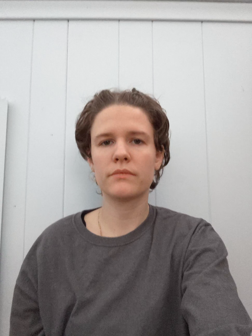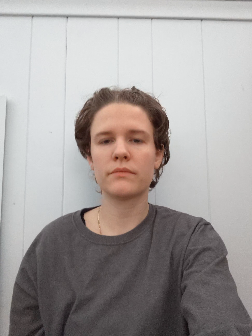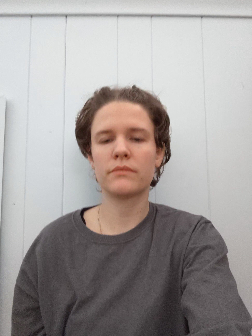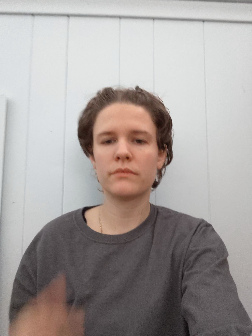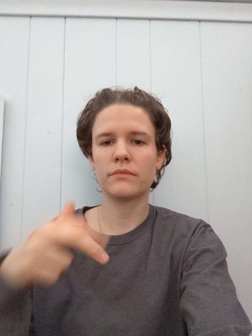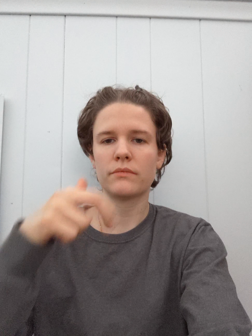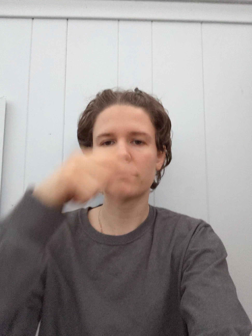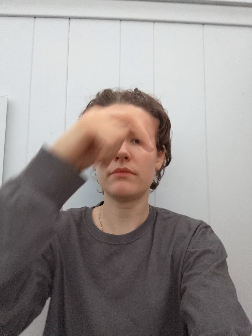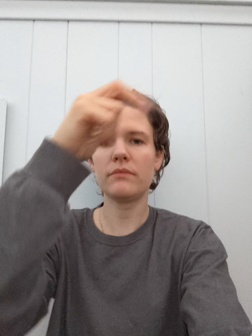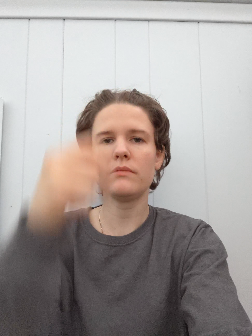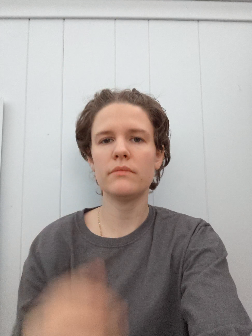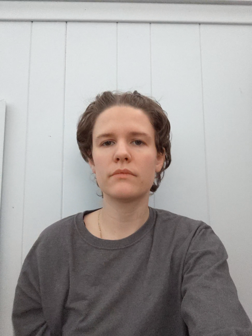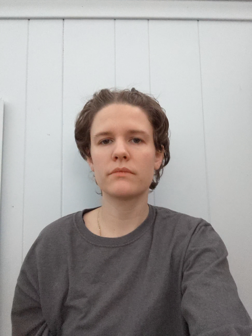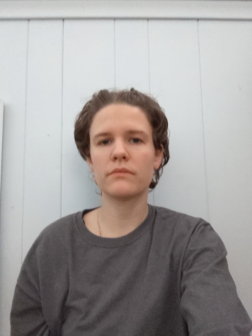stairs